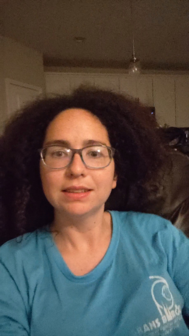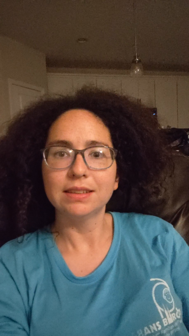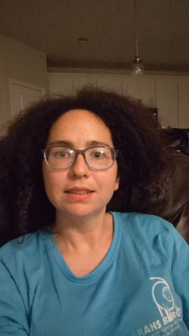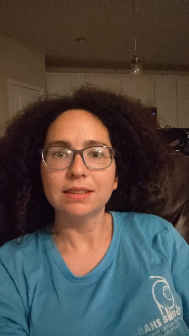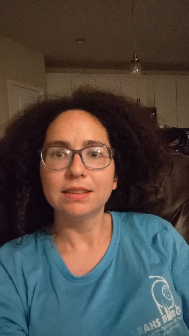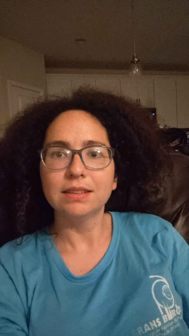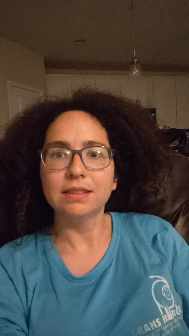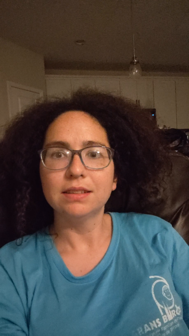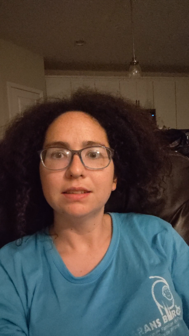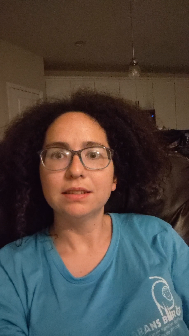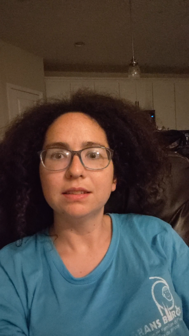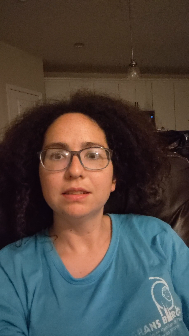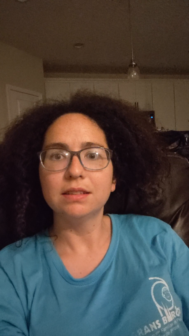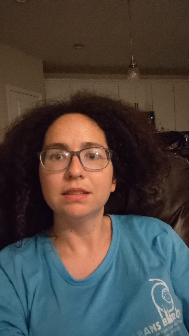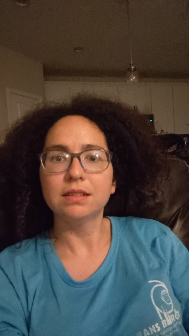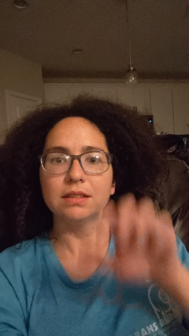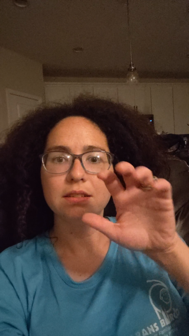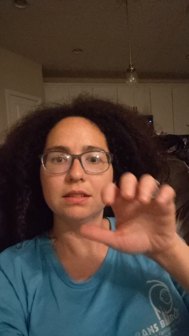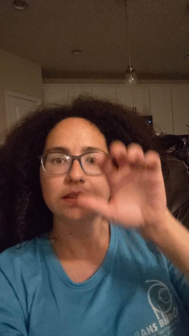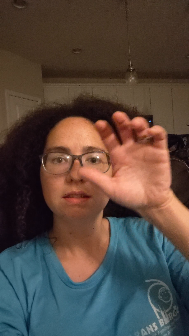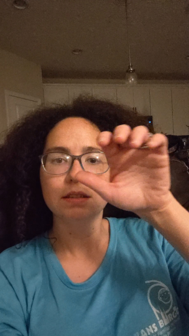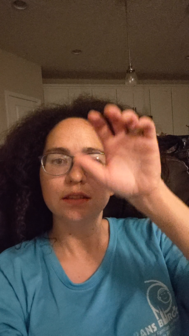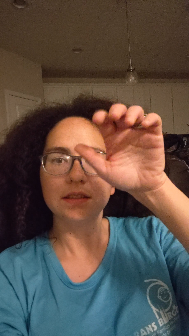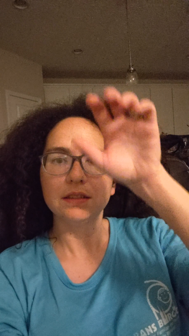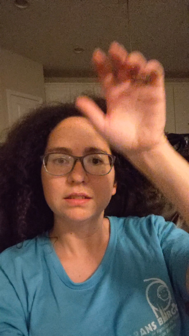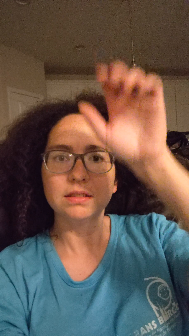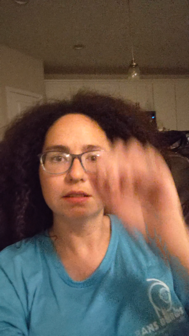climb